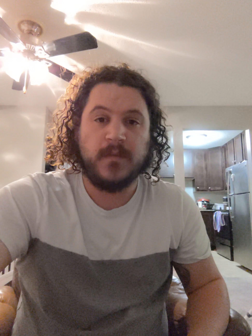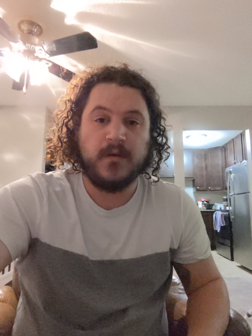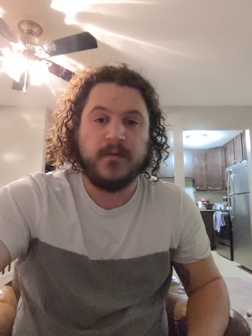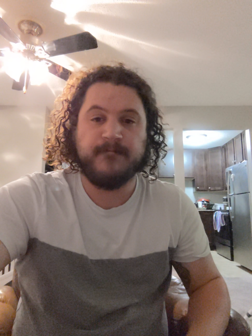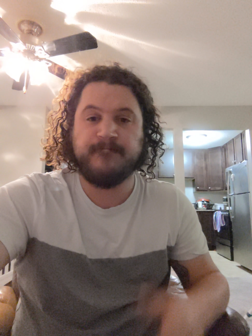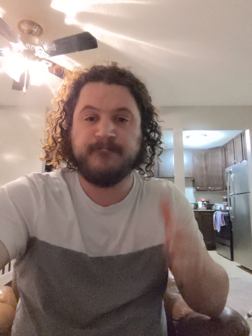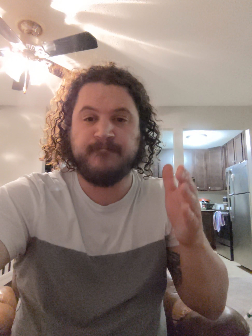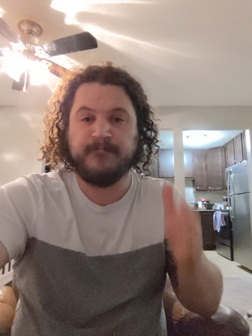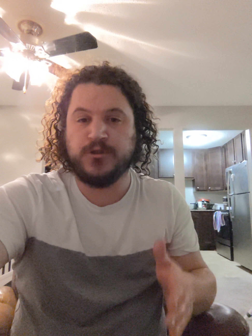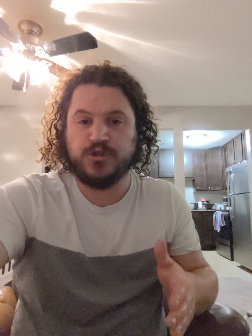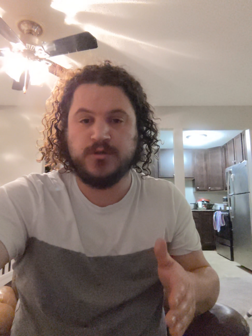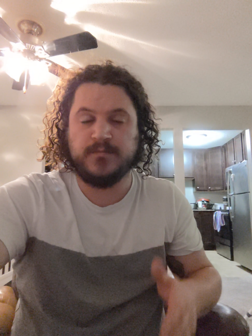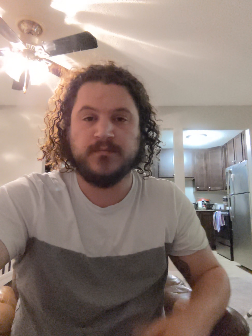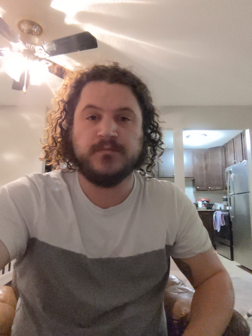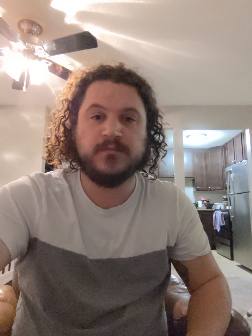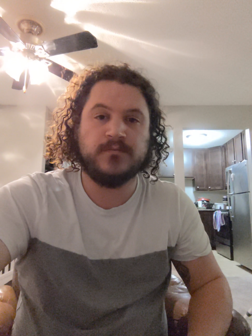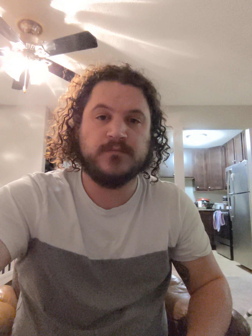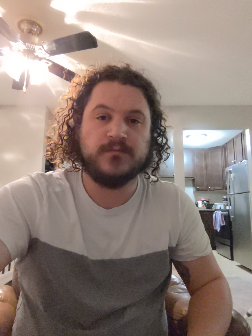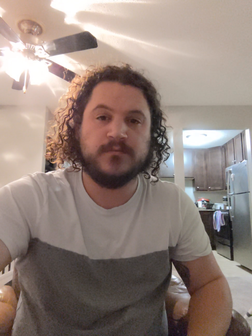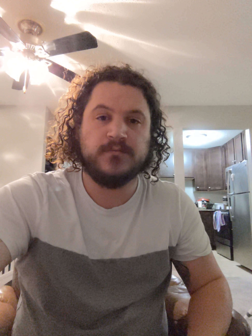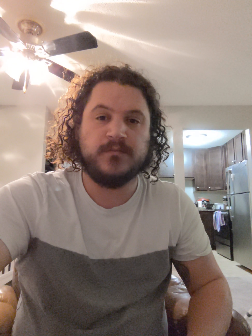person